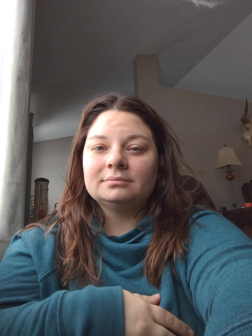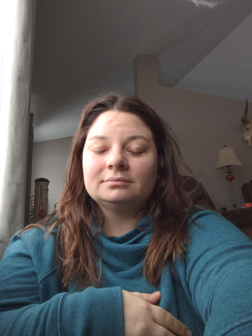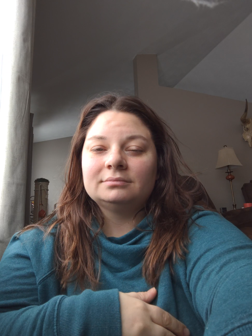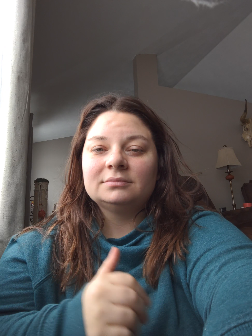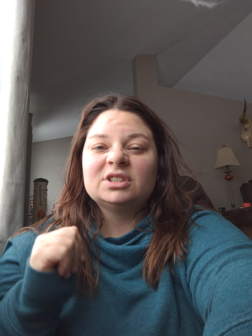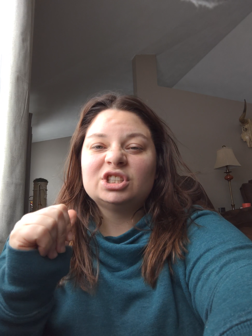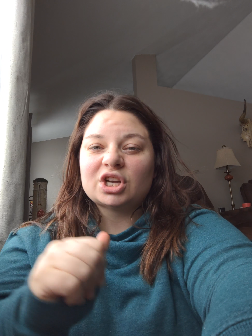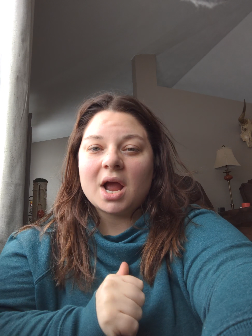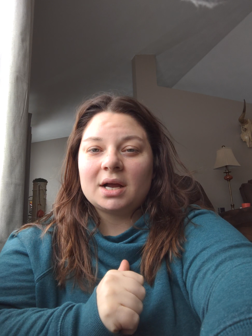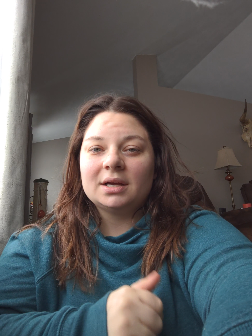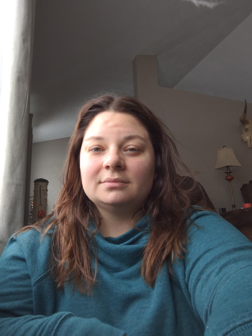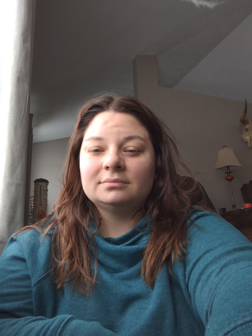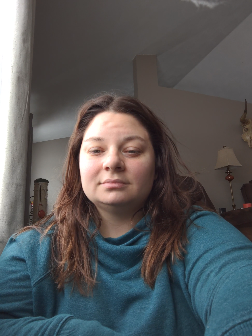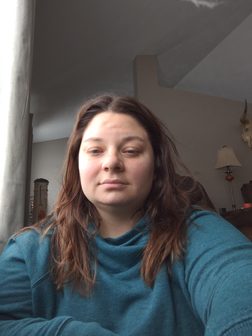jacket